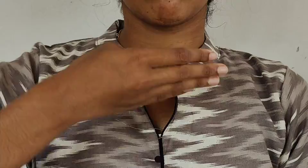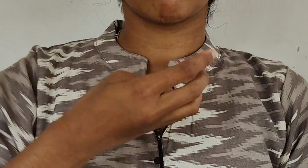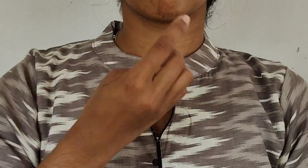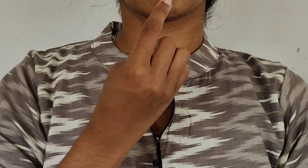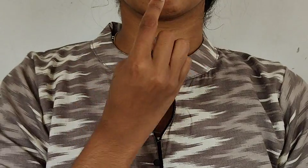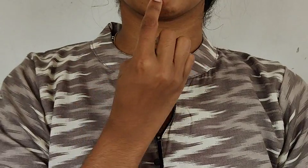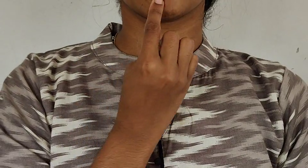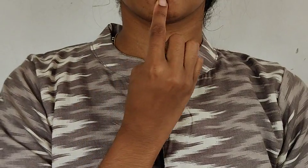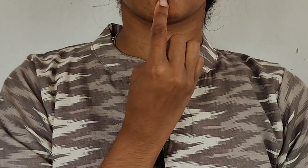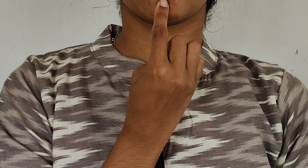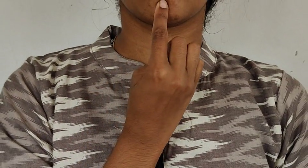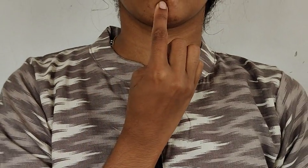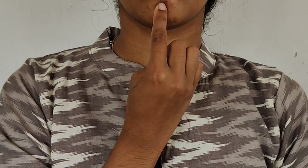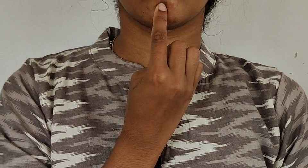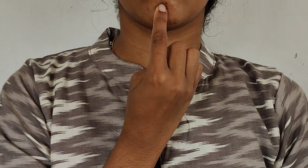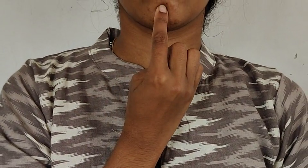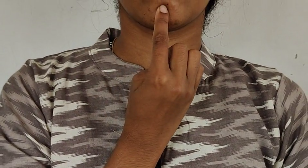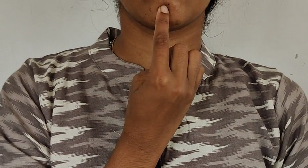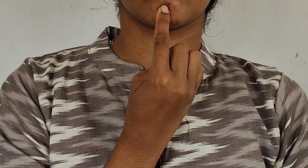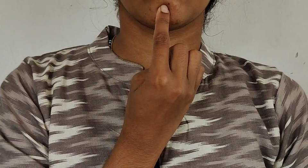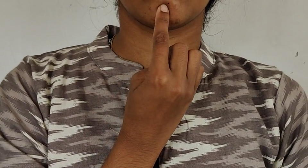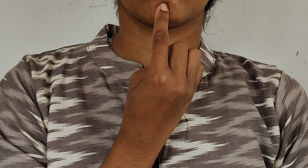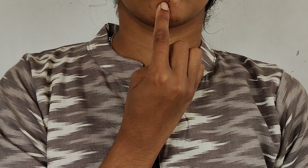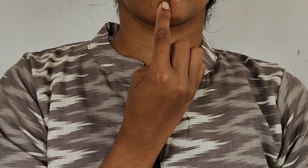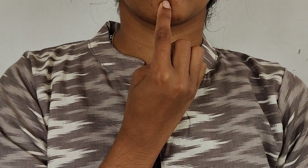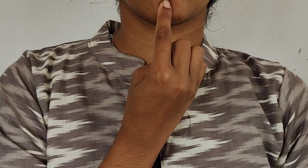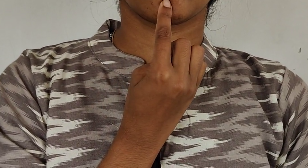അം